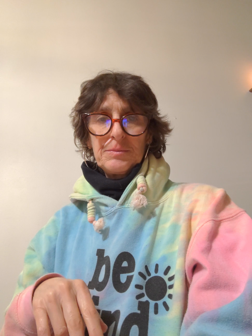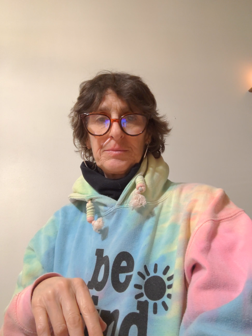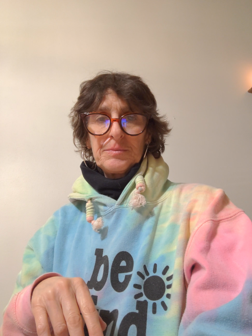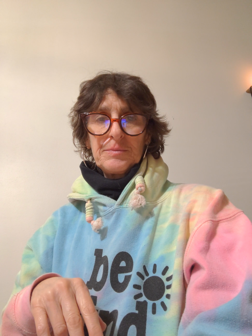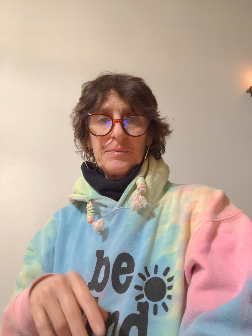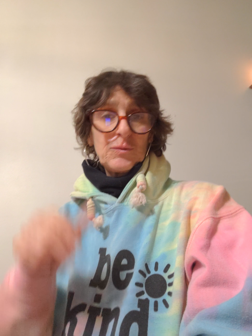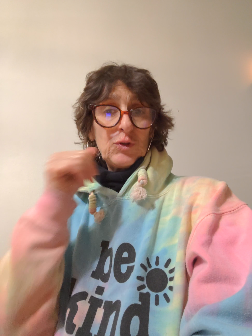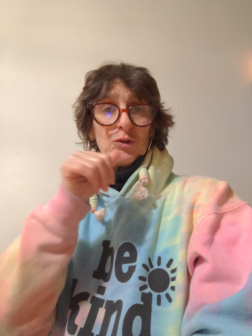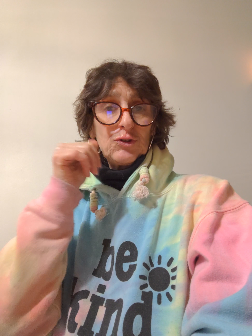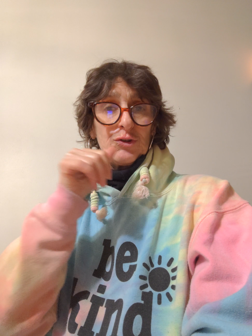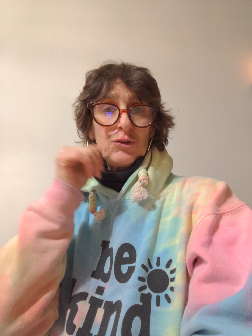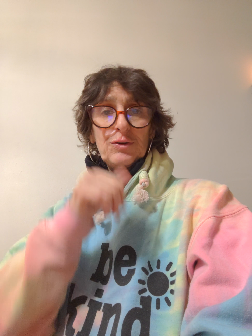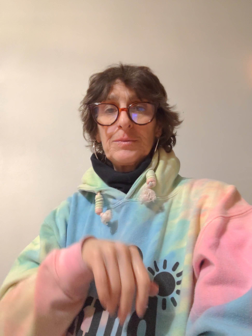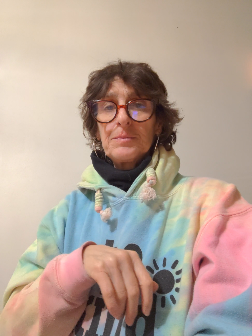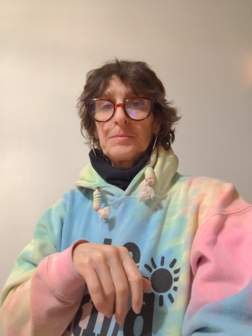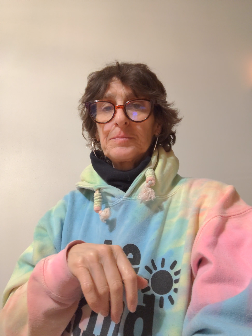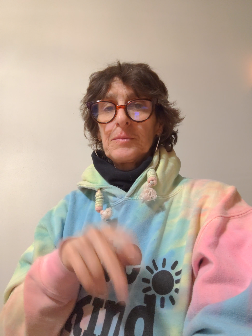girl